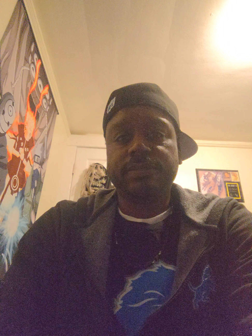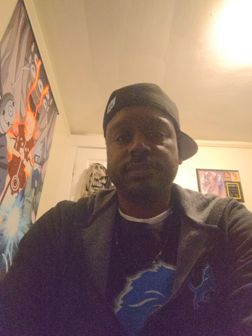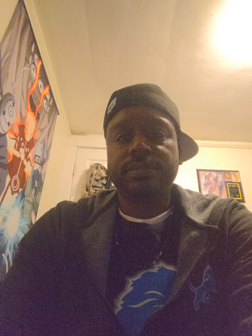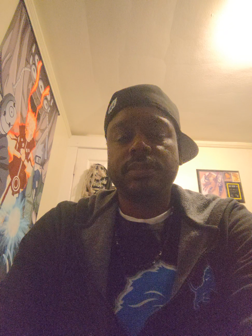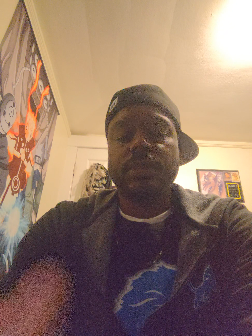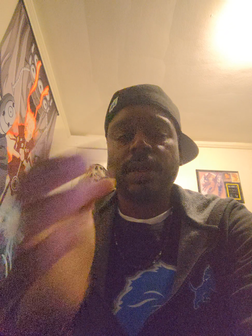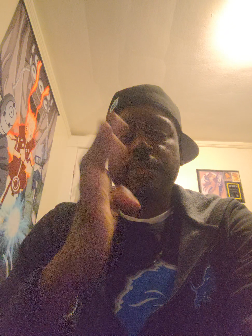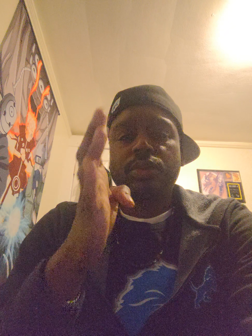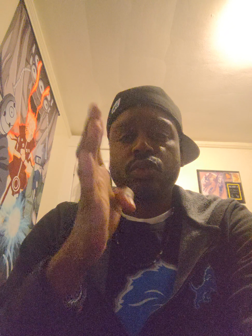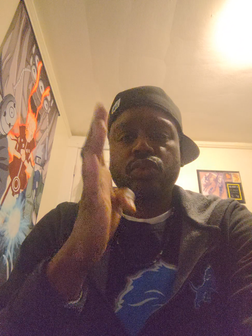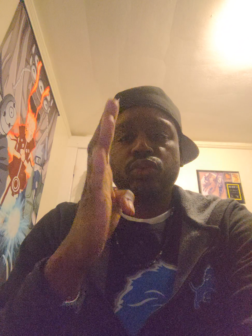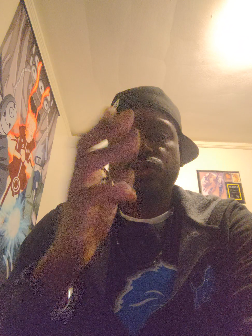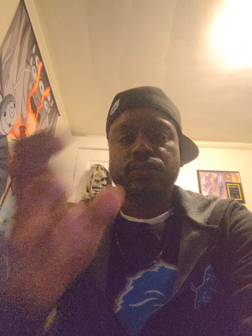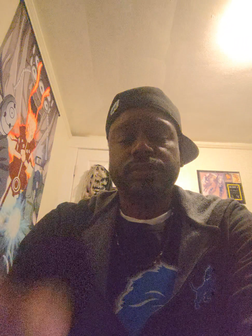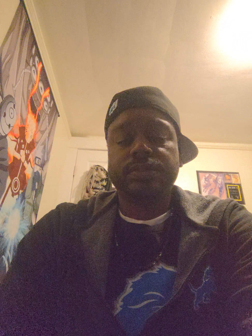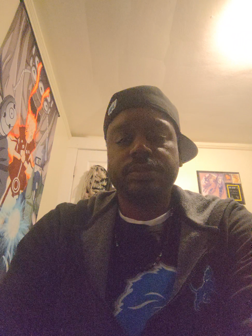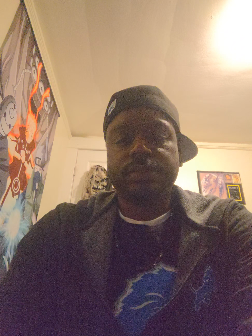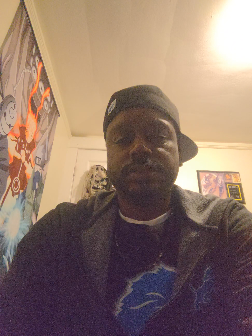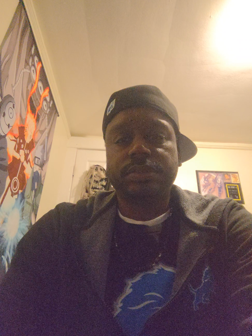blue